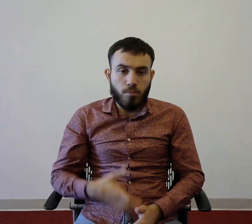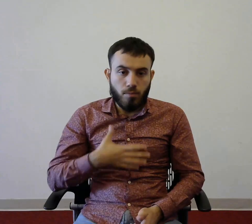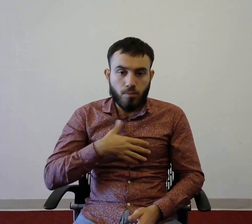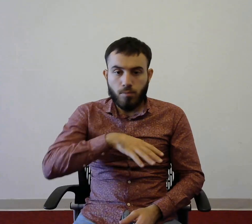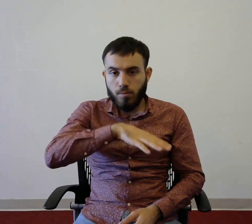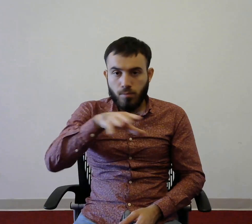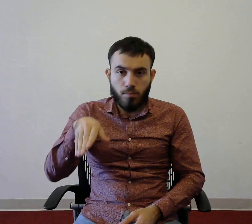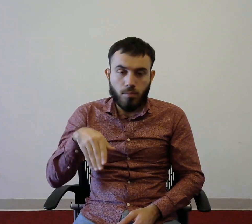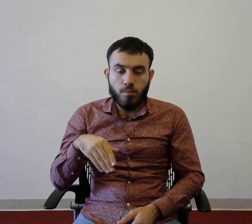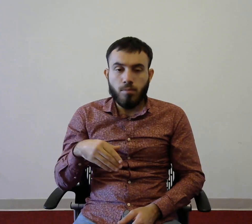biz